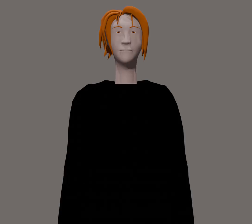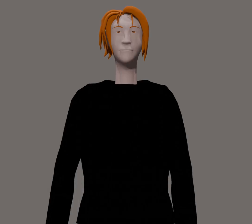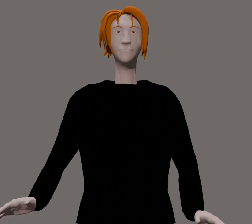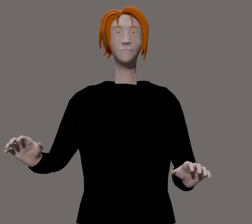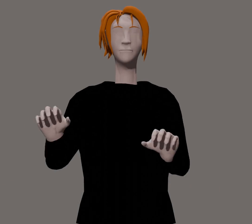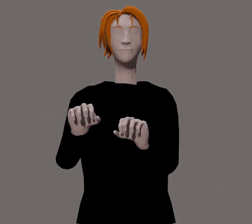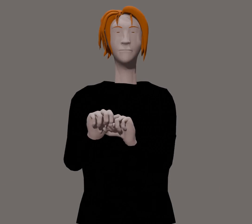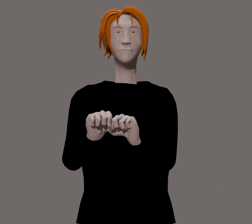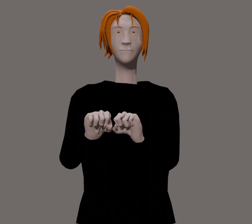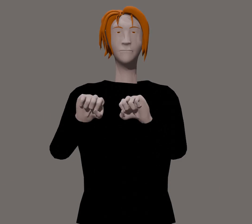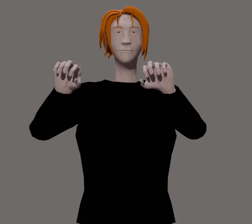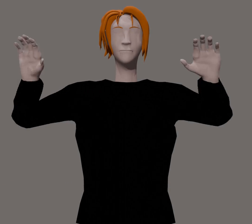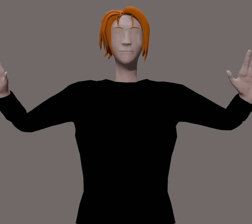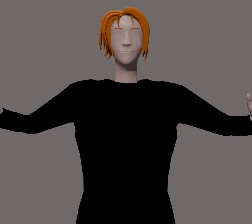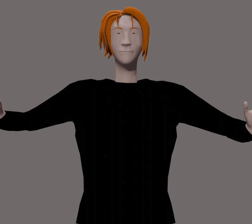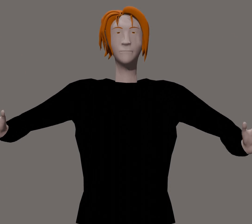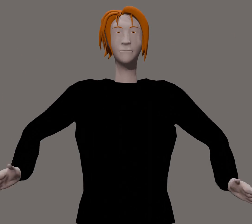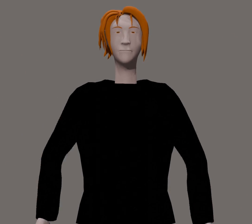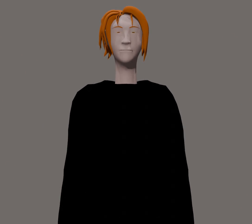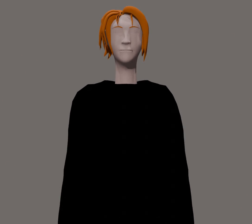Clarify